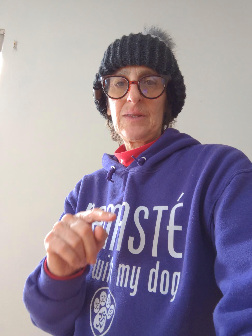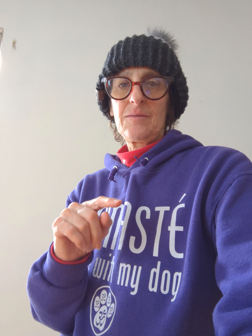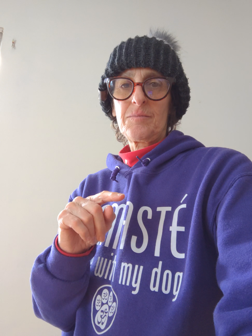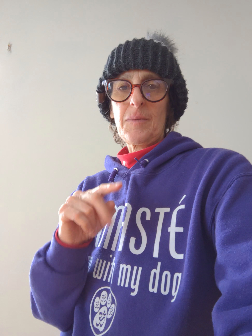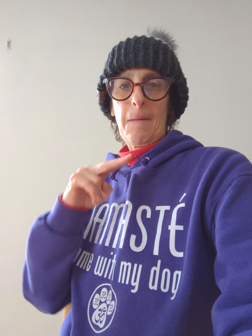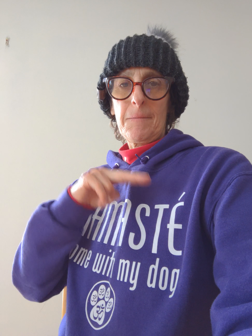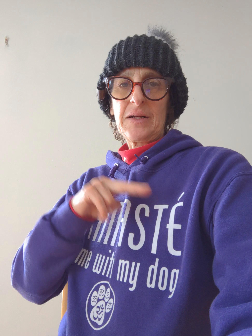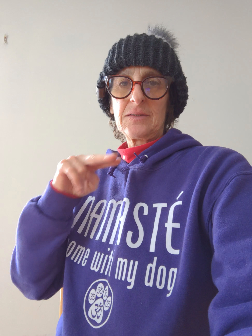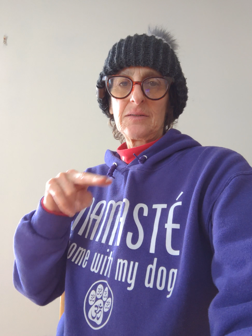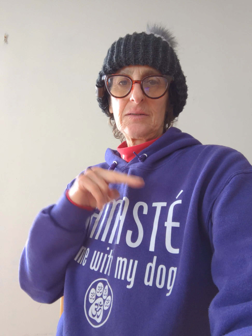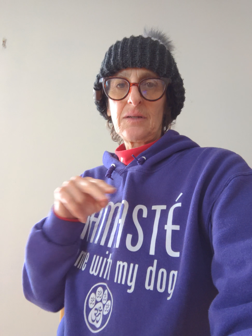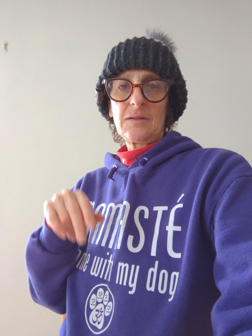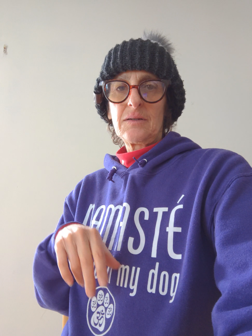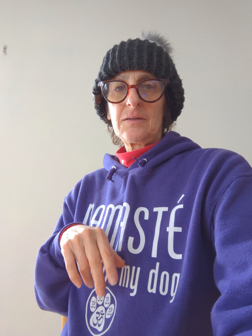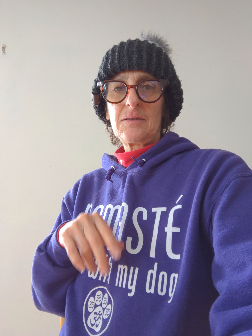puzzle